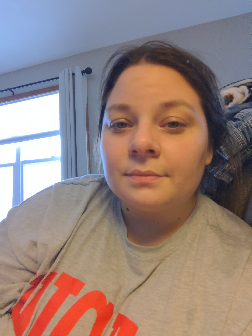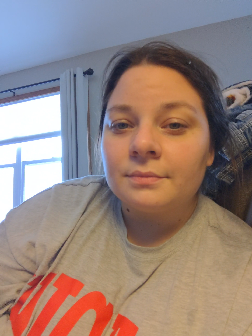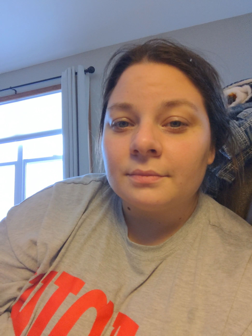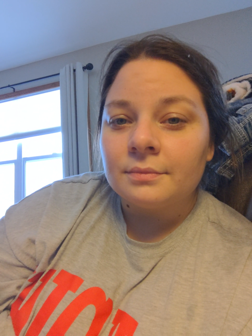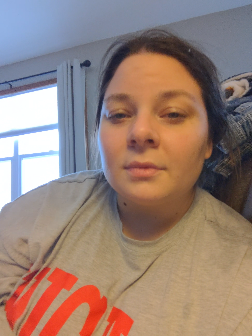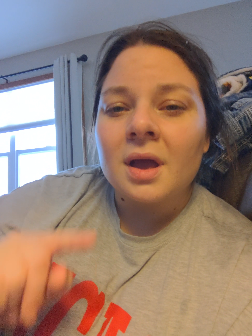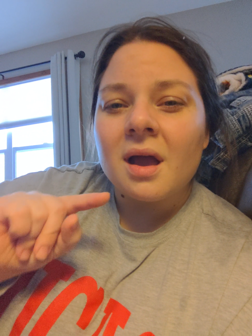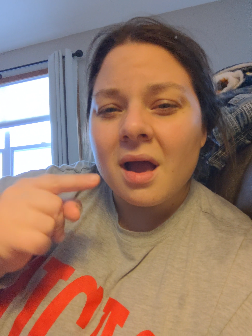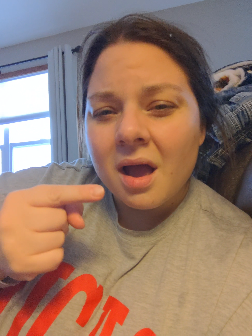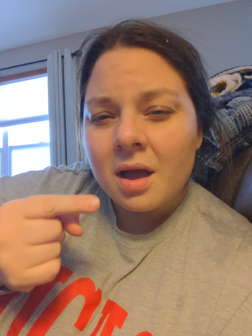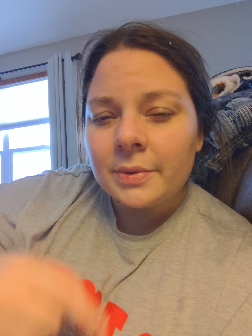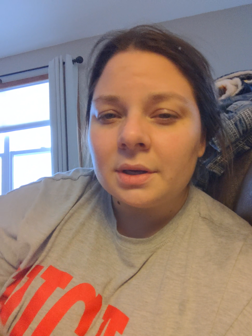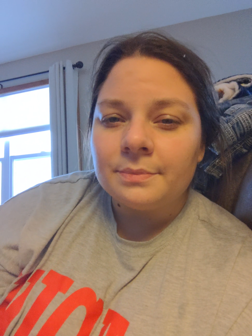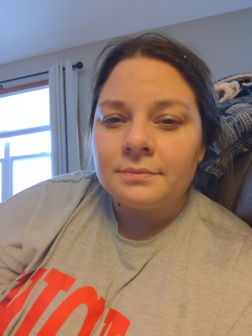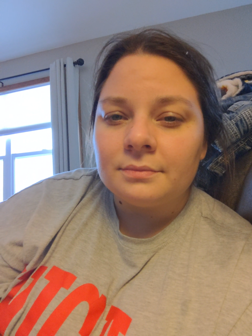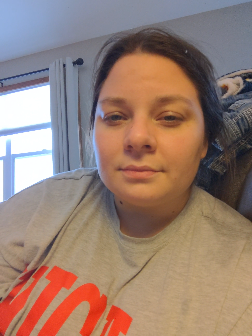owie